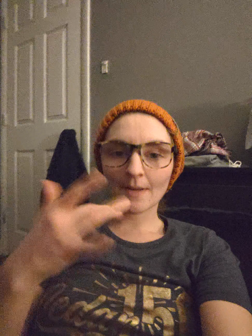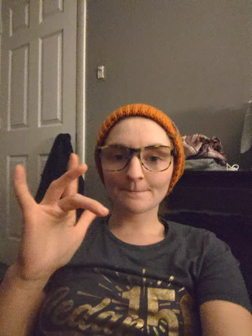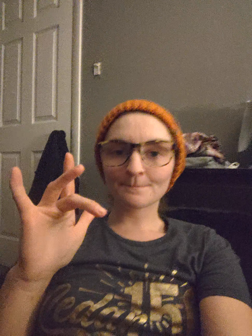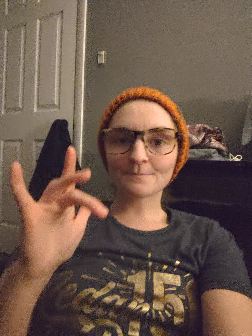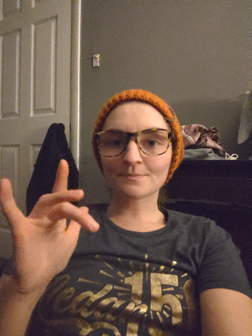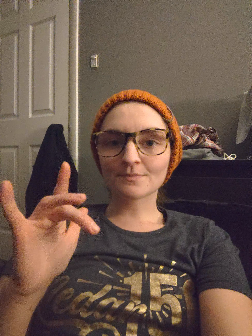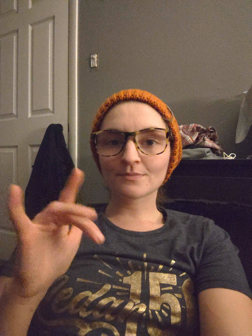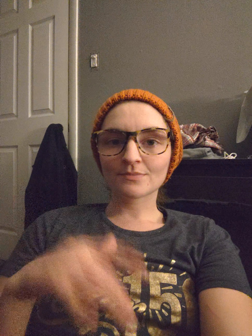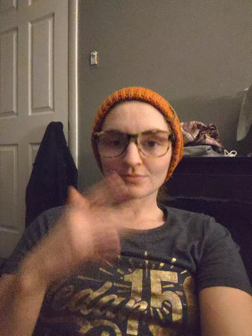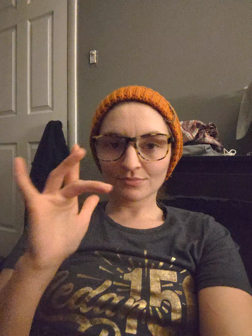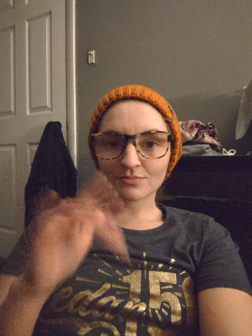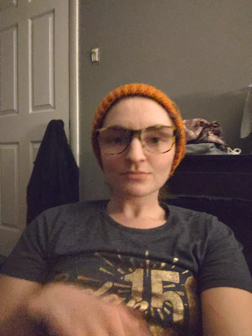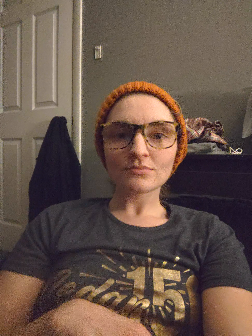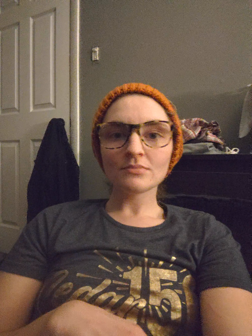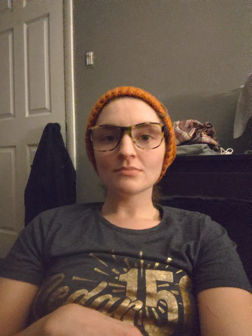empty